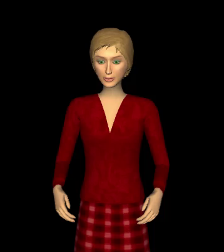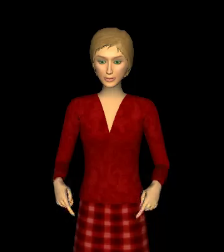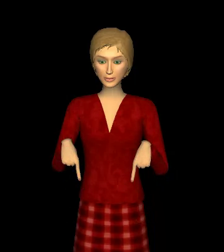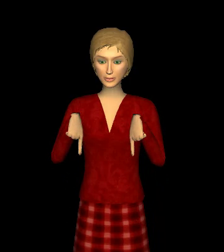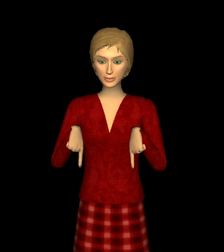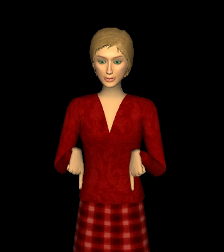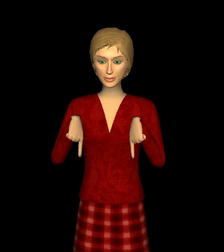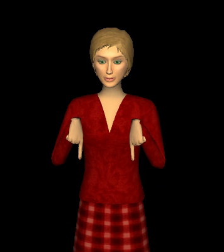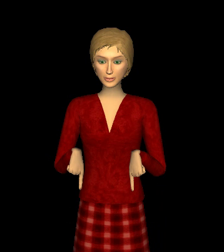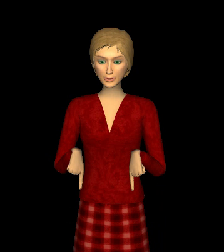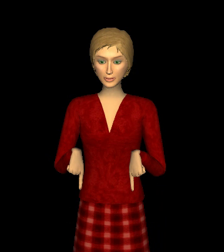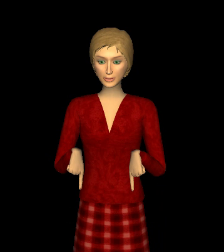وزير